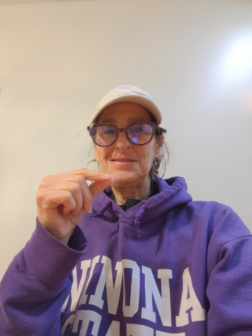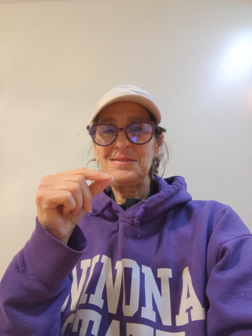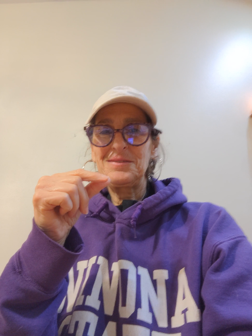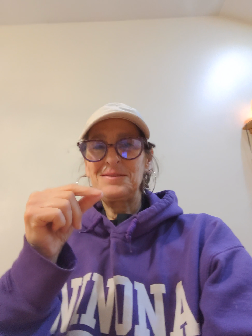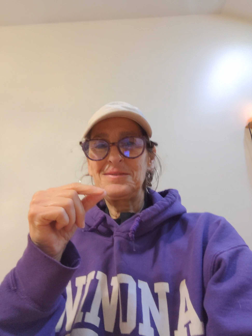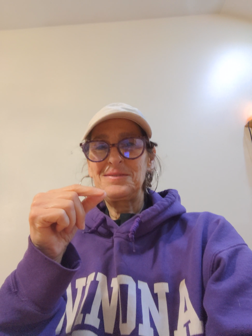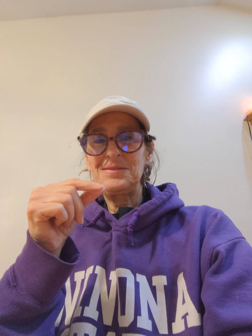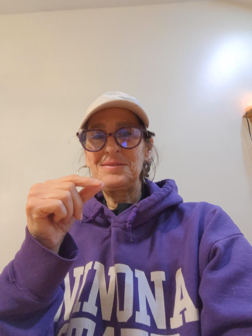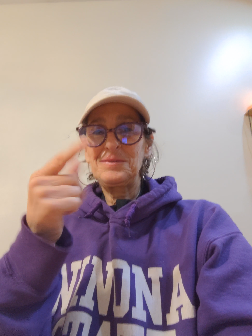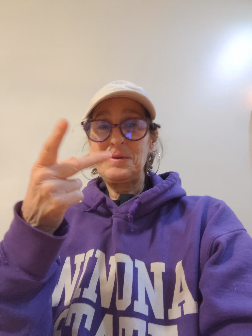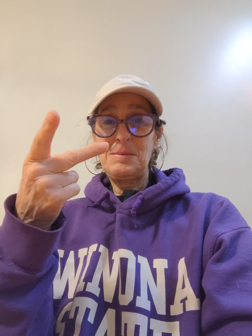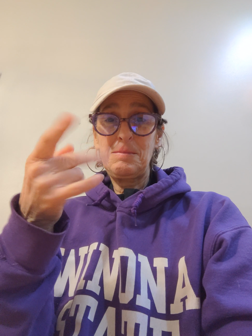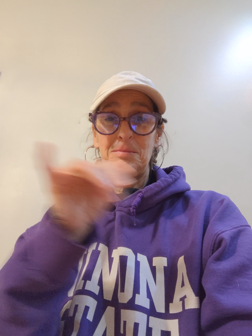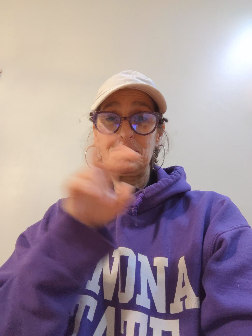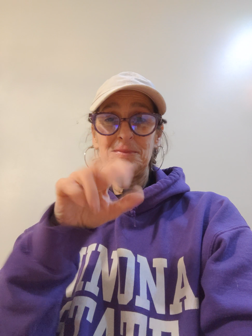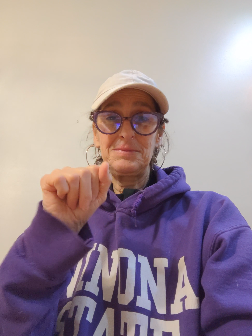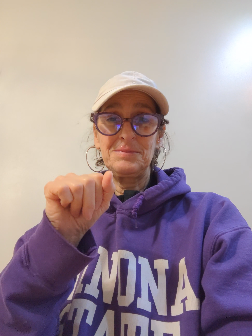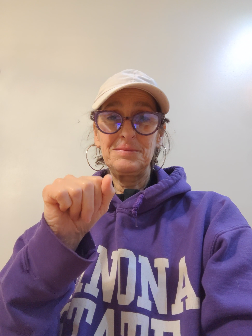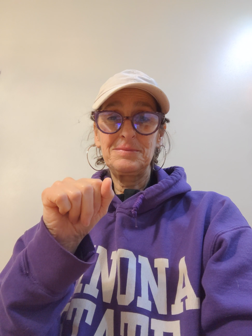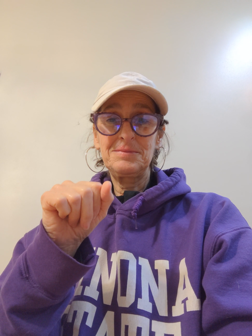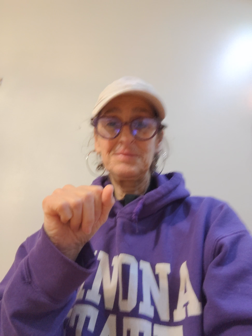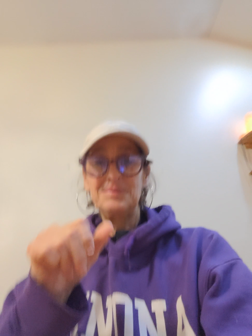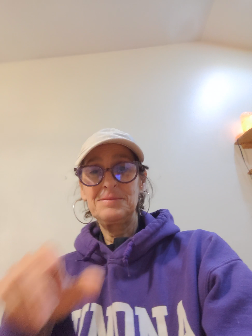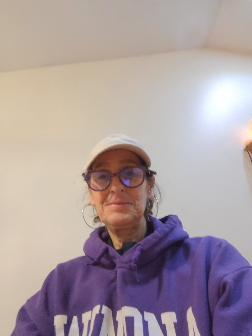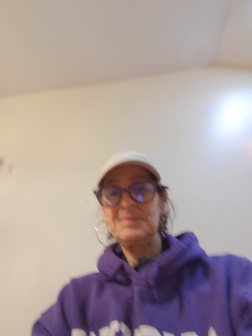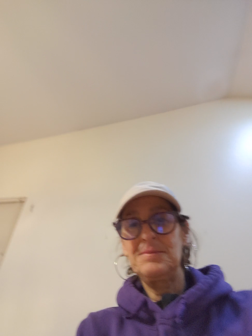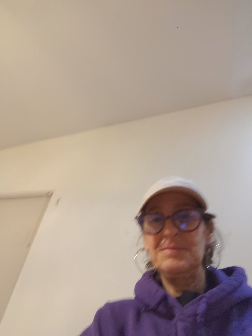pizza